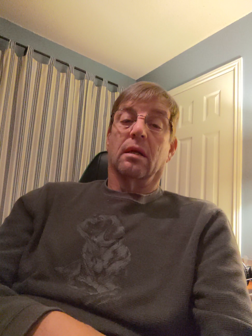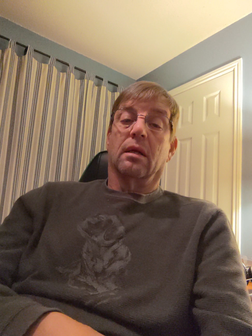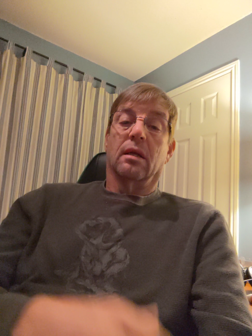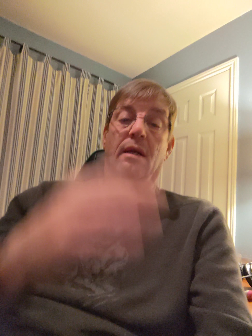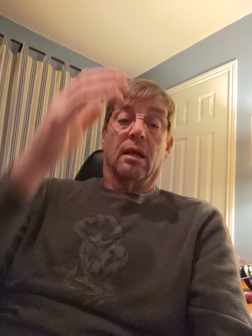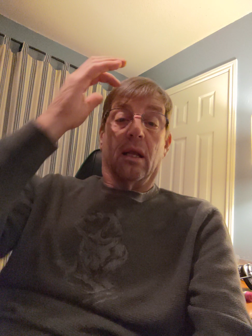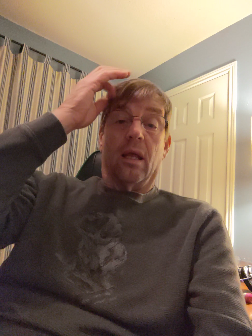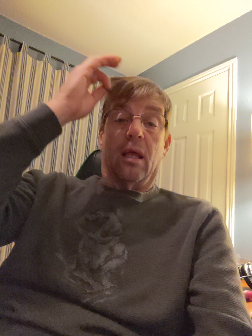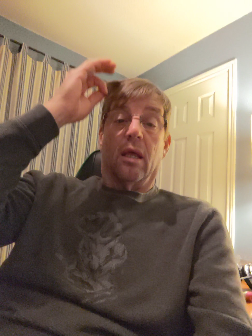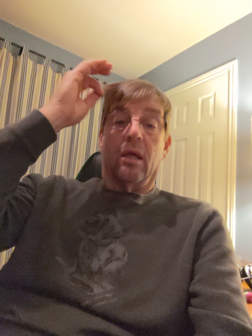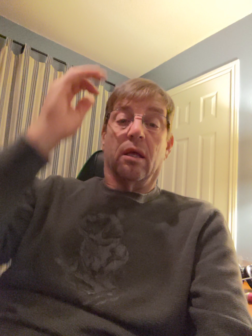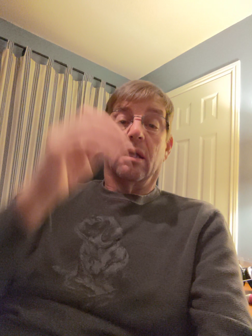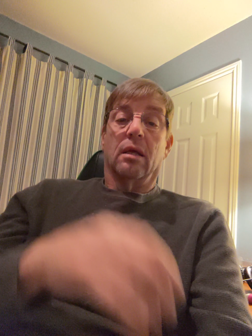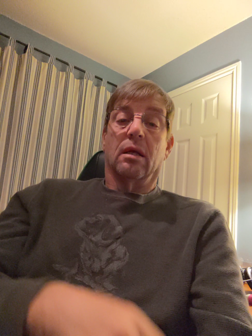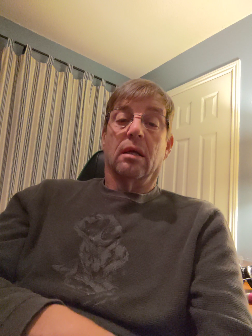hair